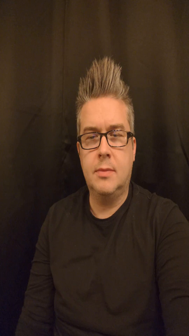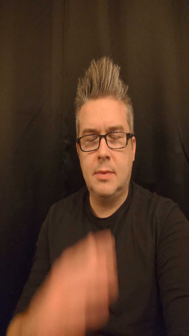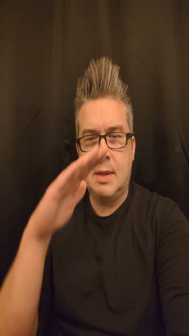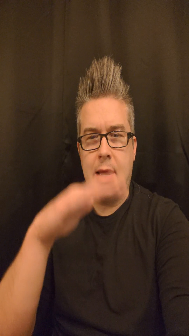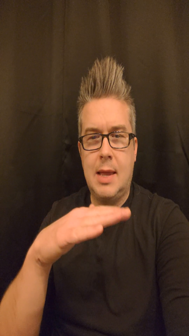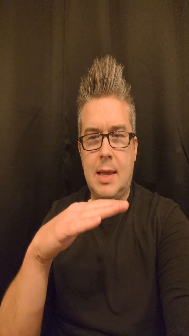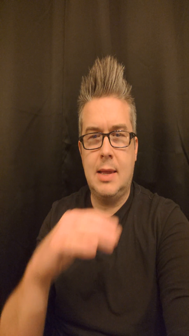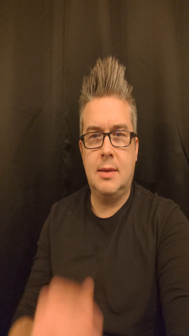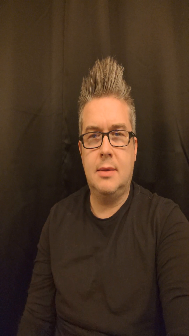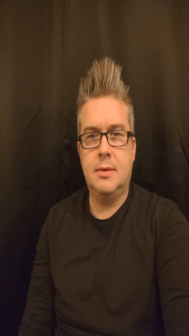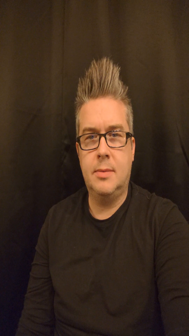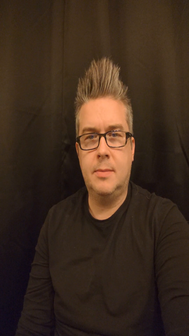on